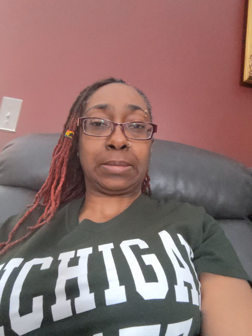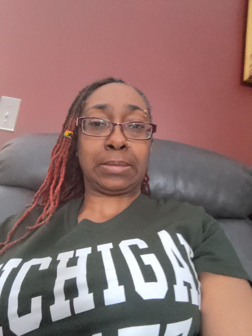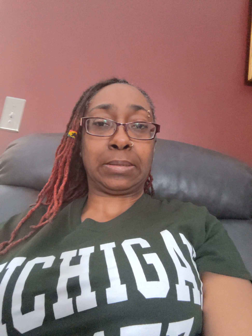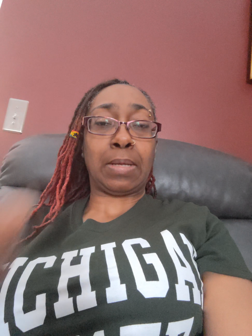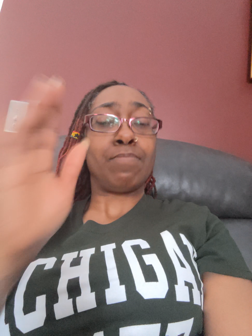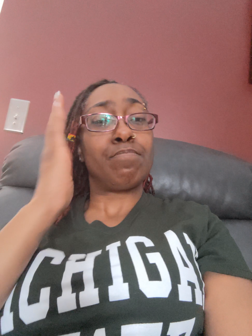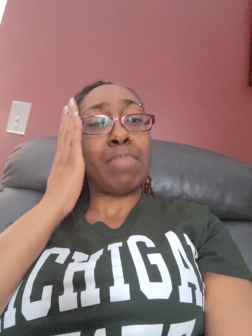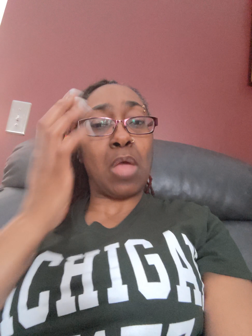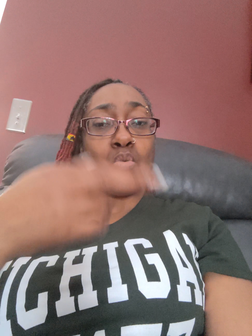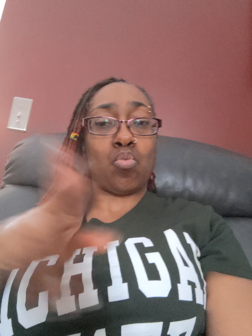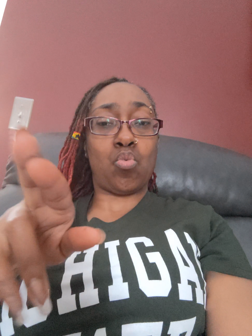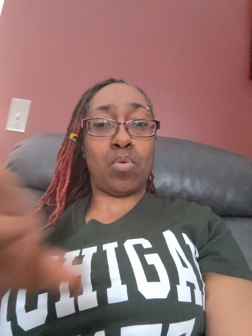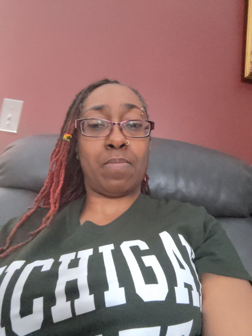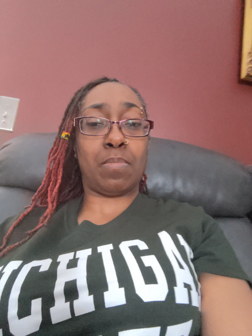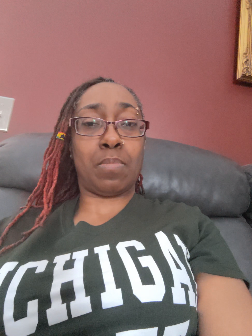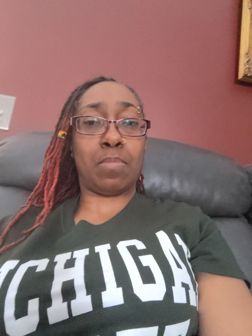bedroom